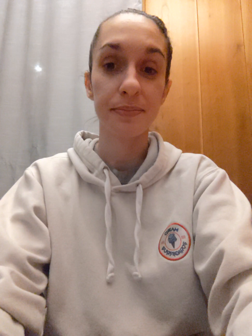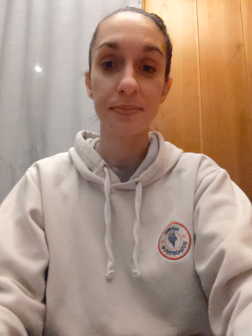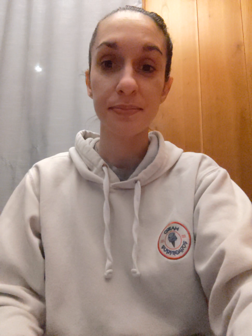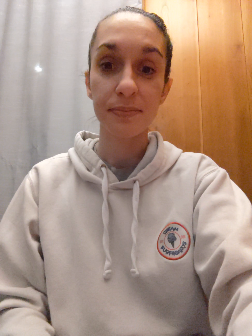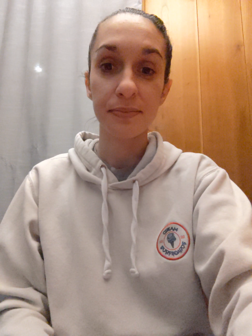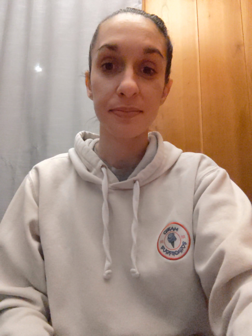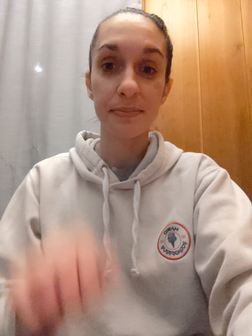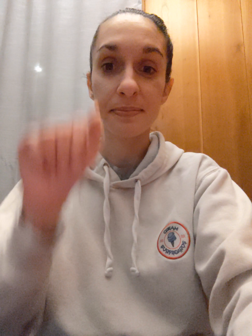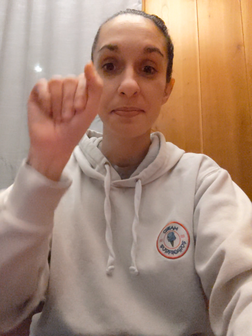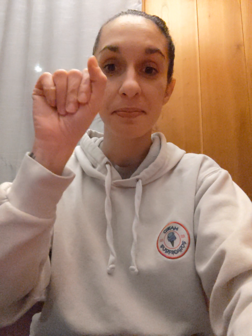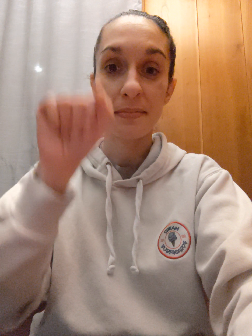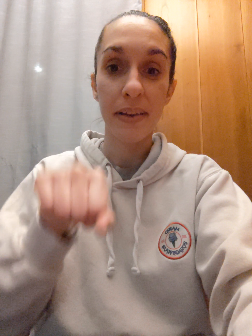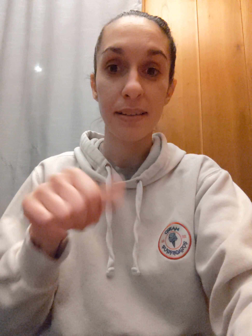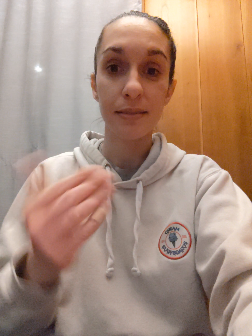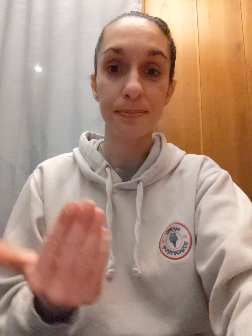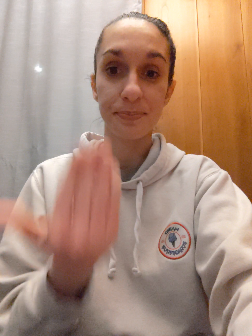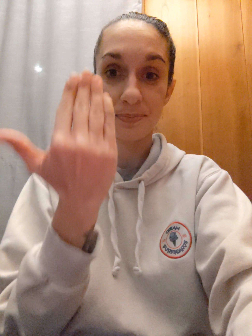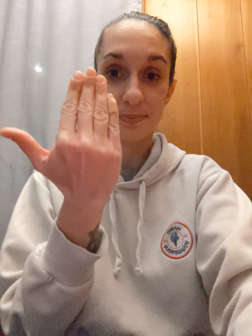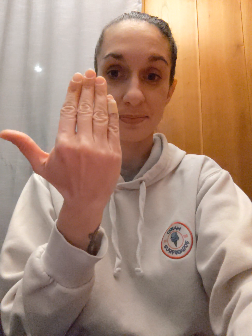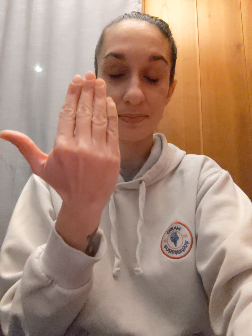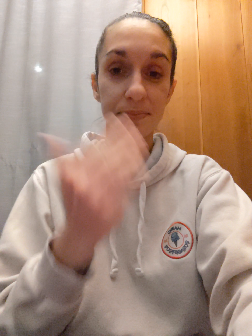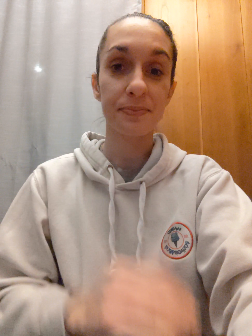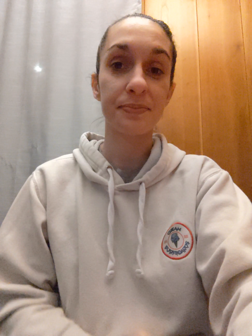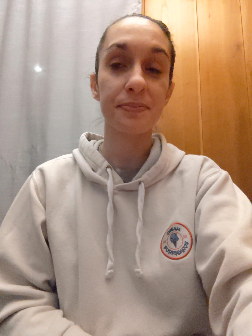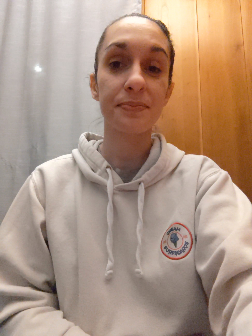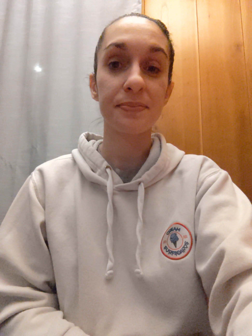mitten